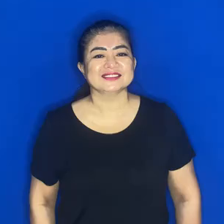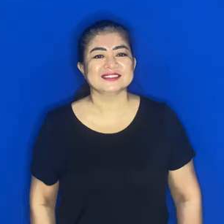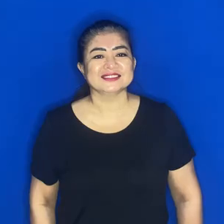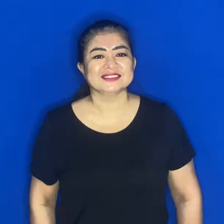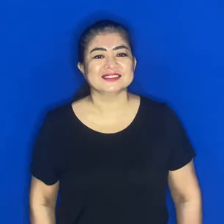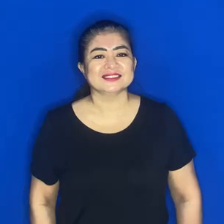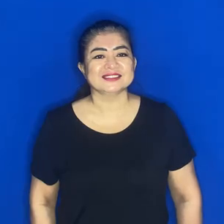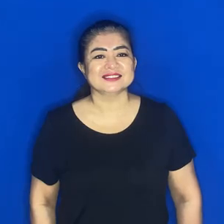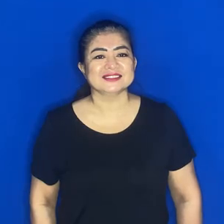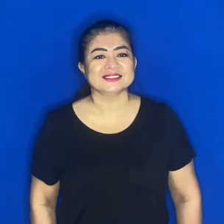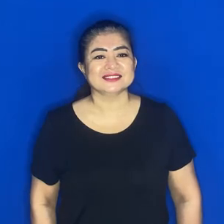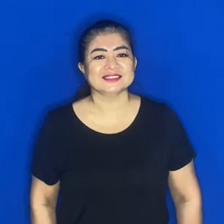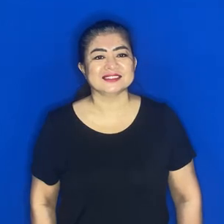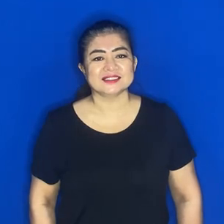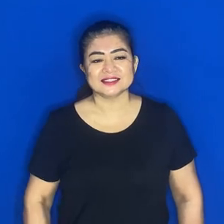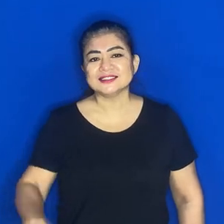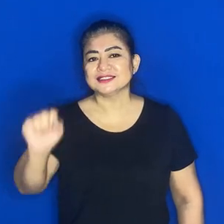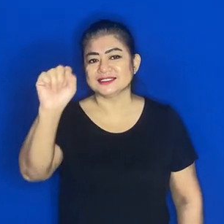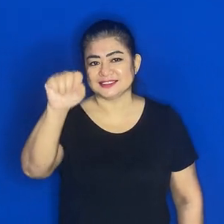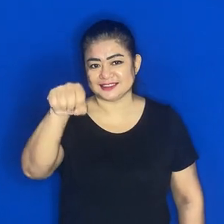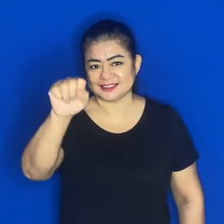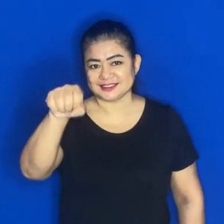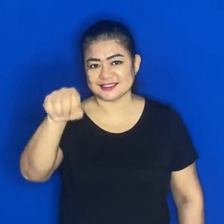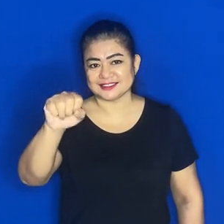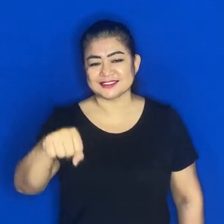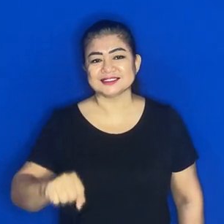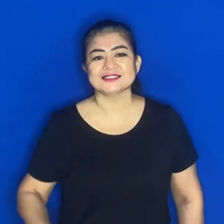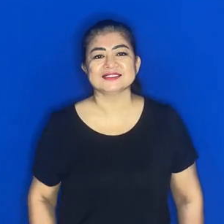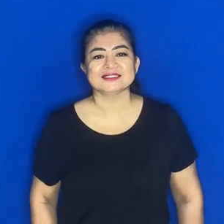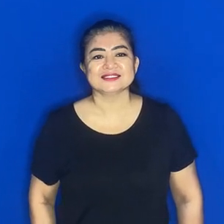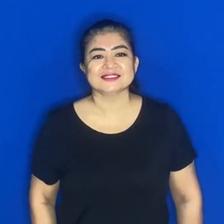yes